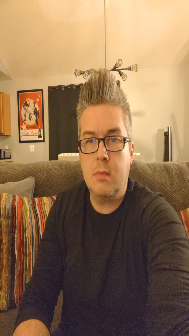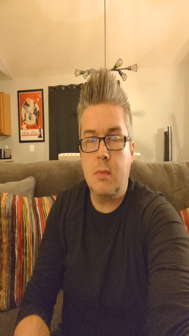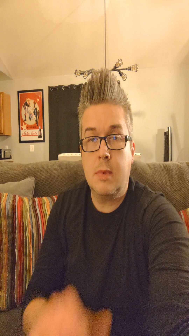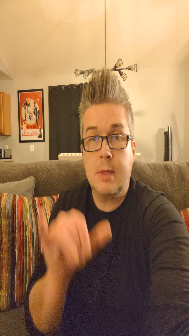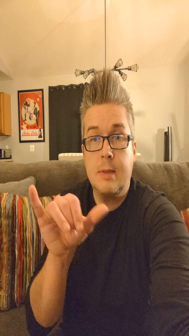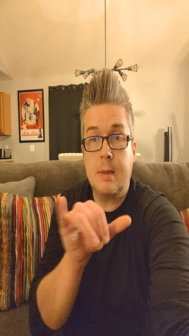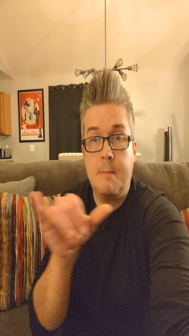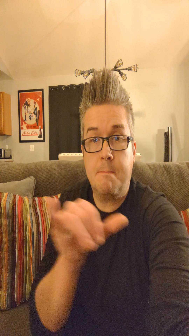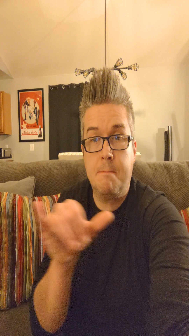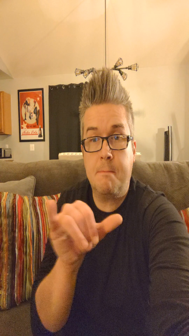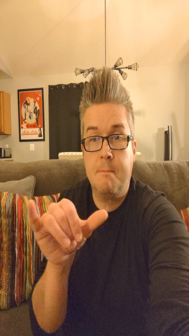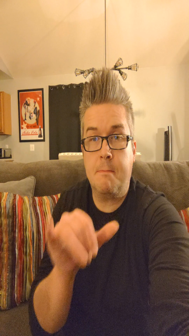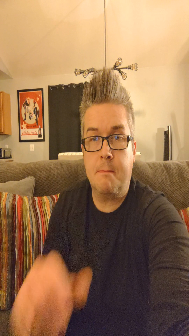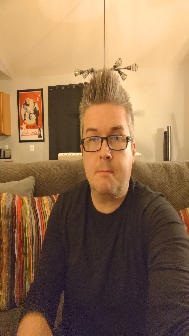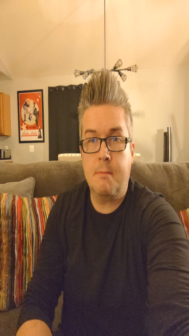same